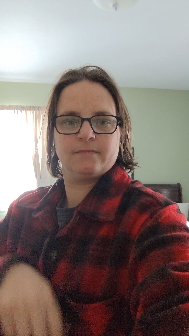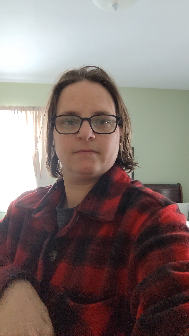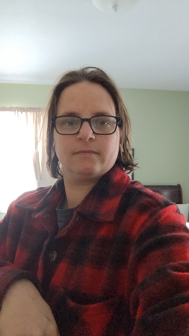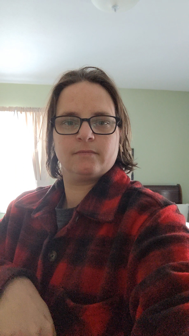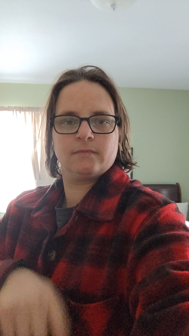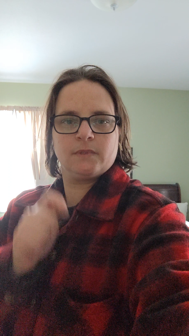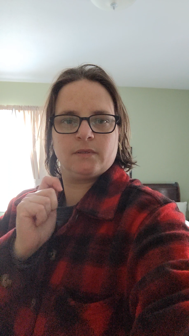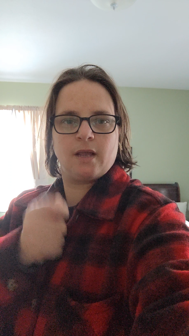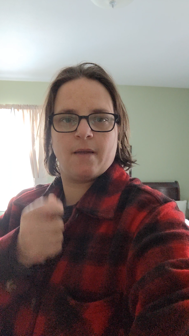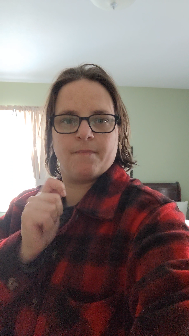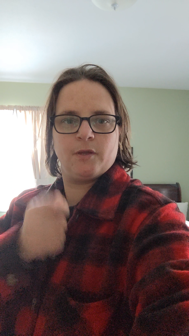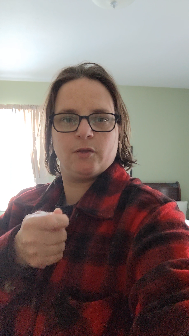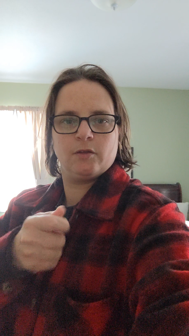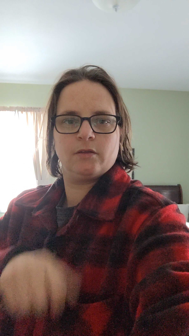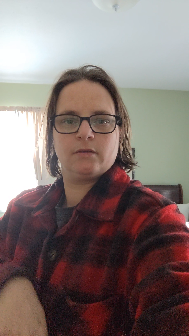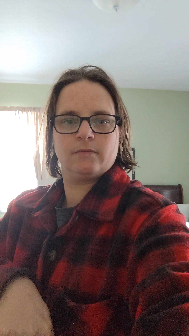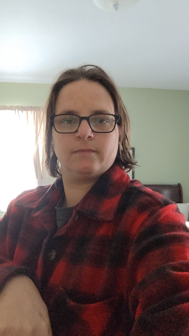hammer